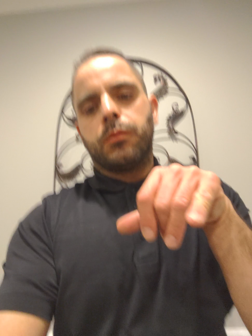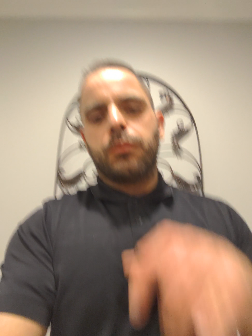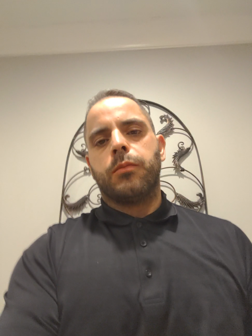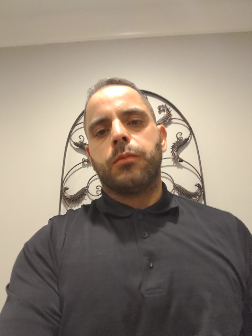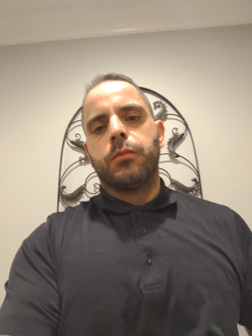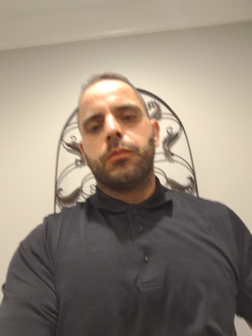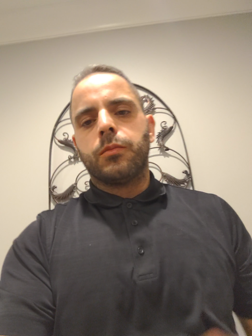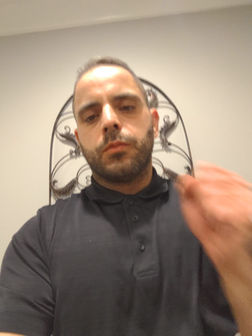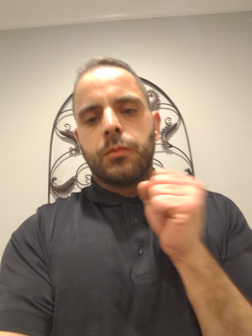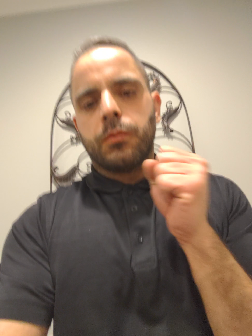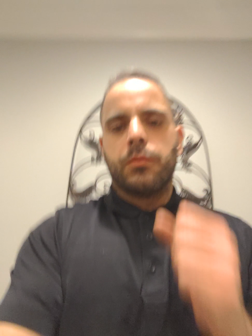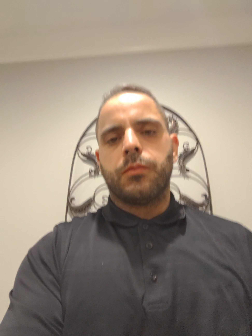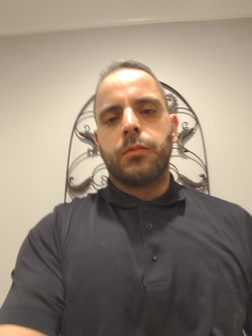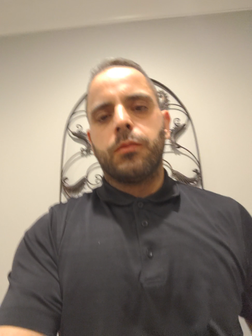refrigerator